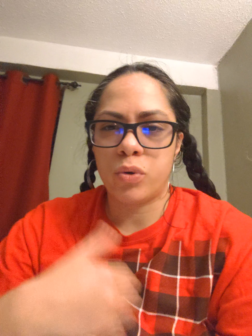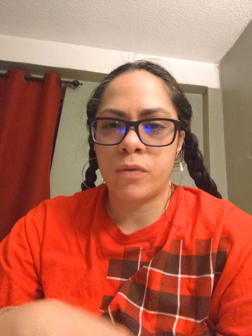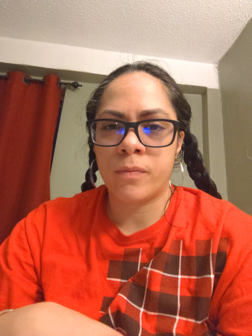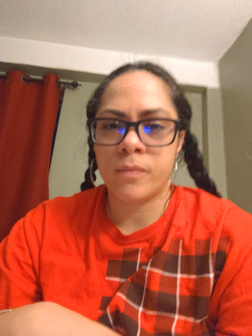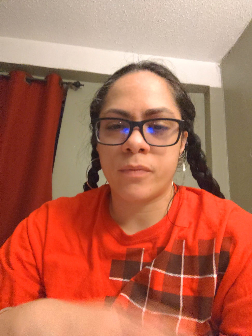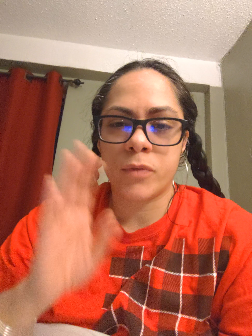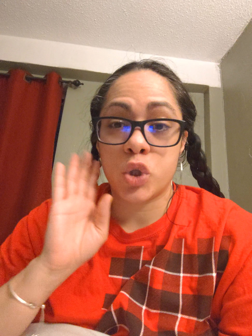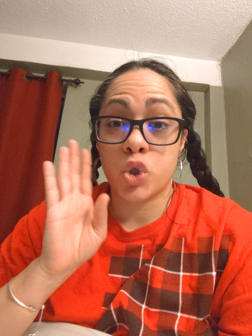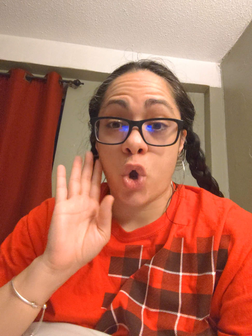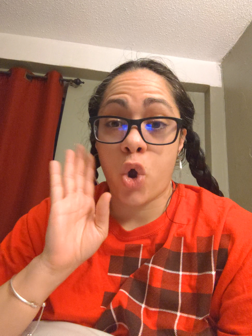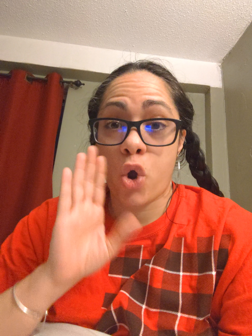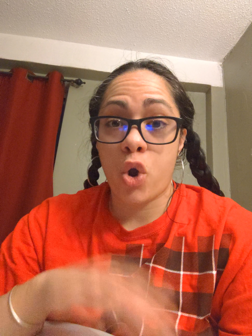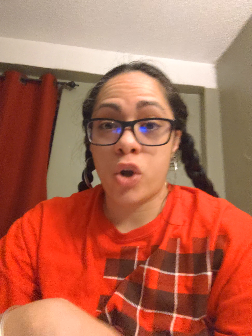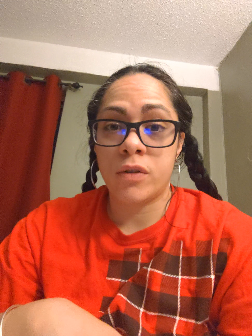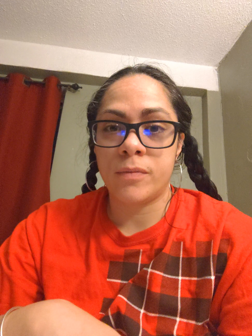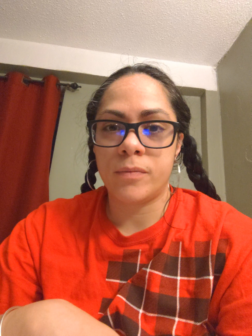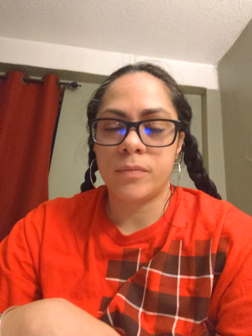dog